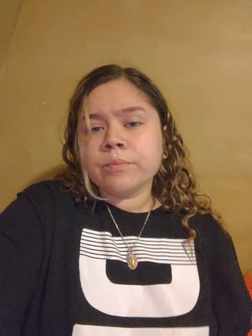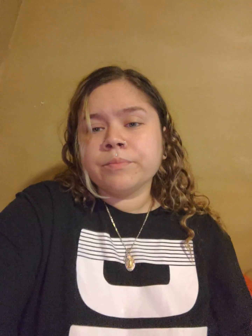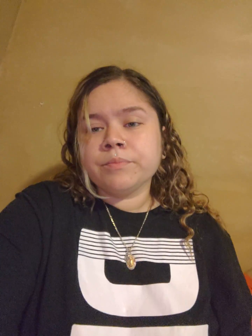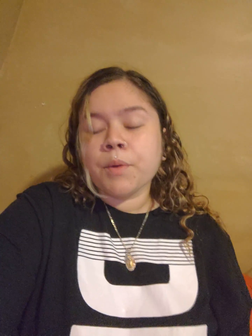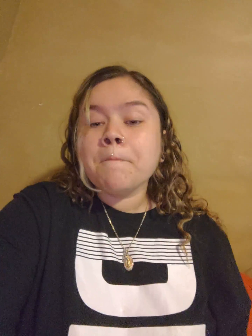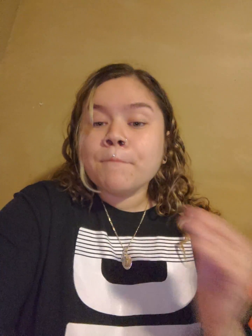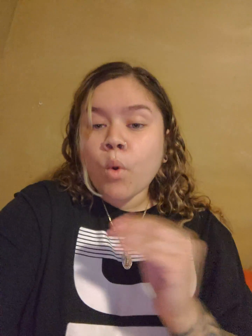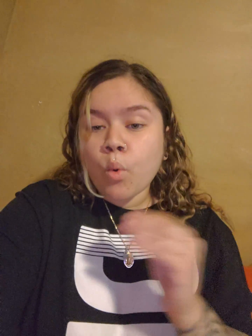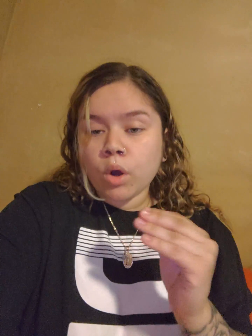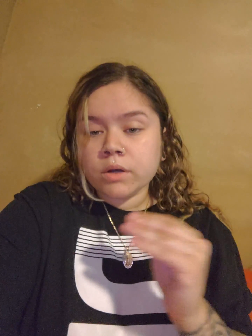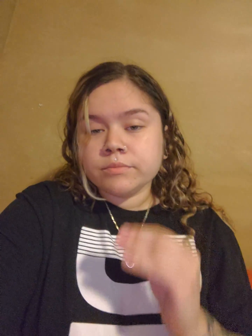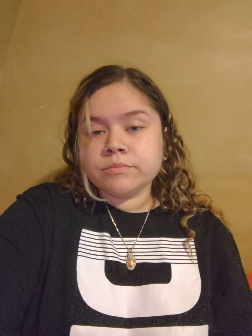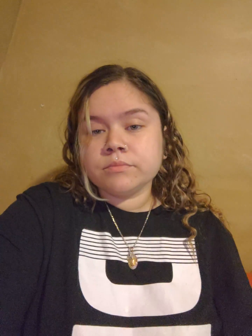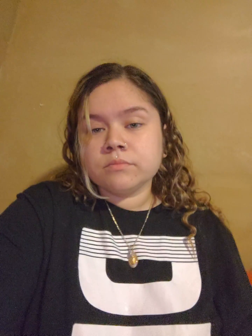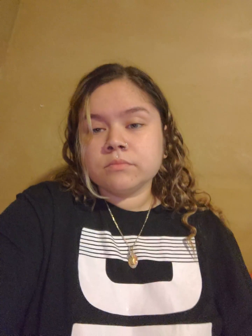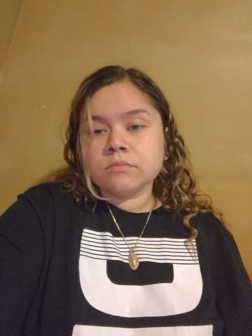more